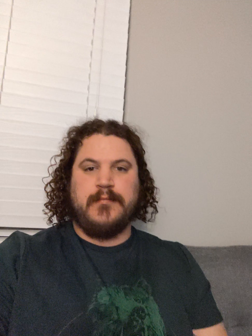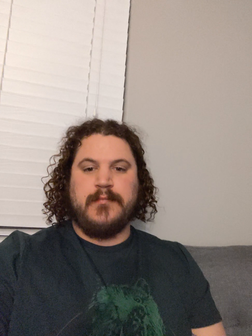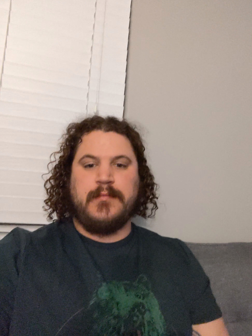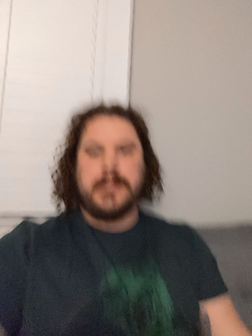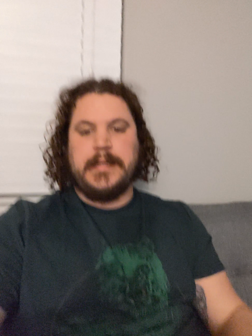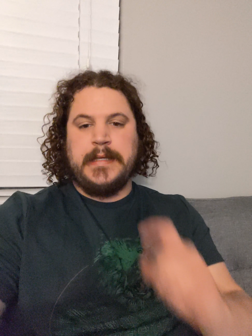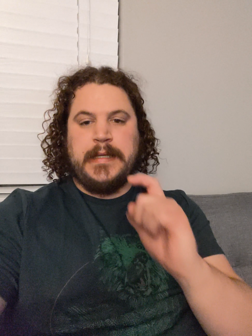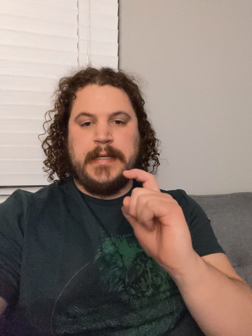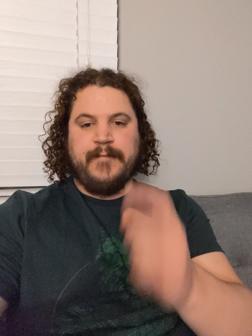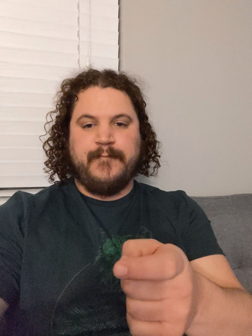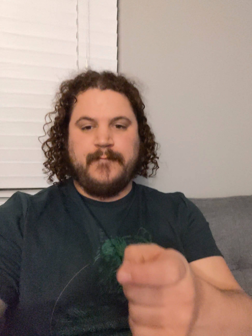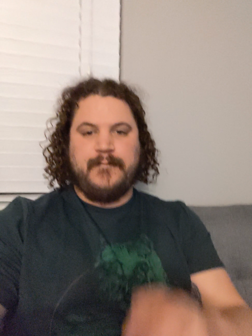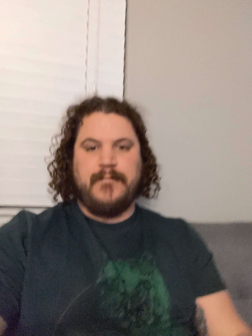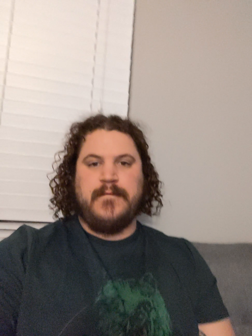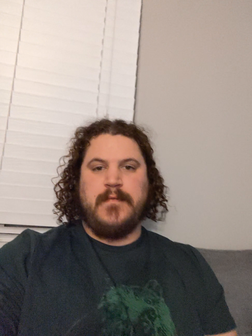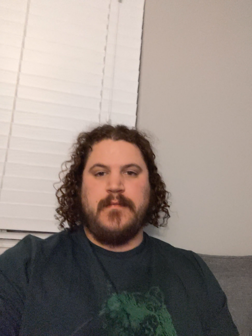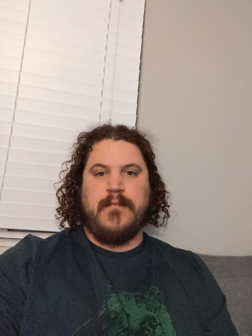gift